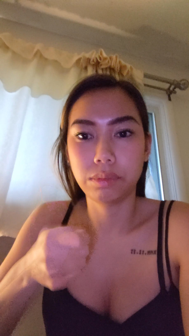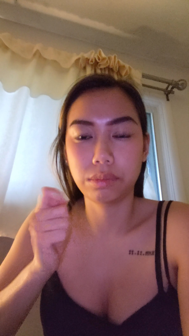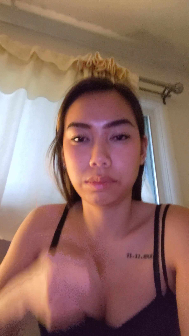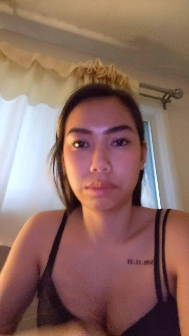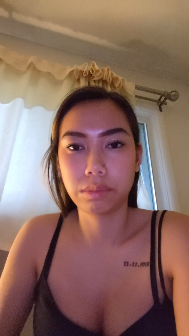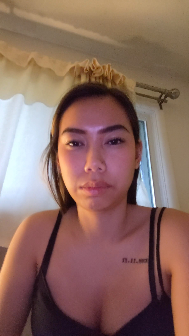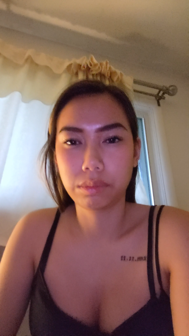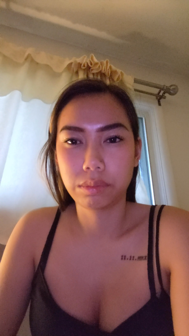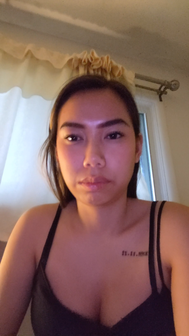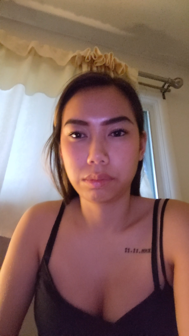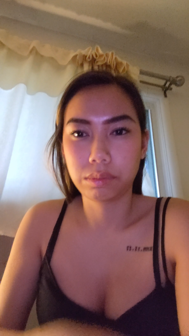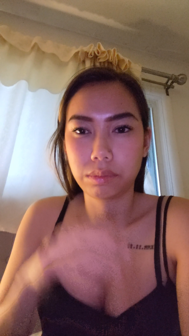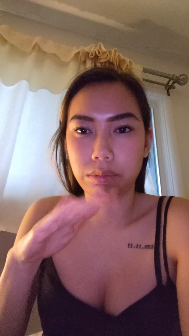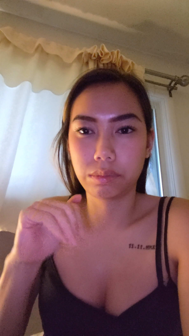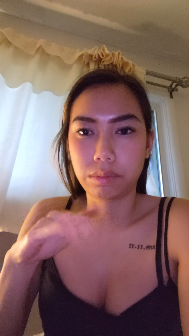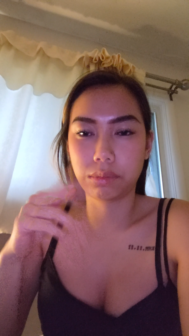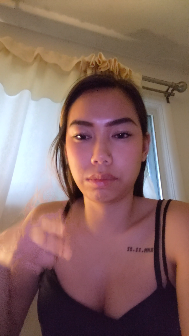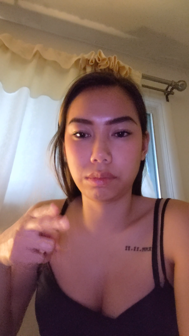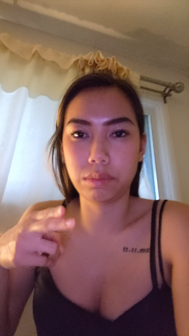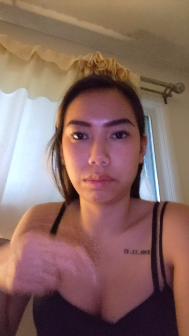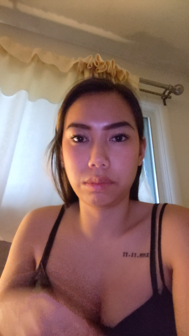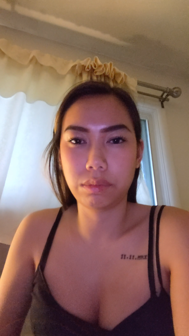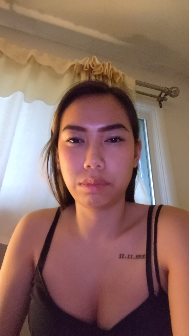pet's name